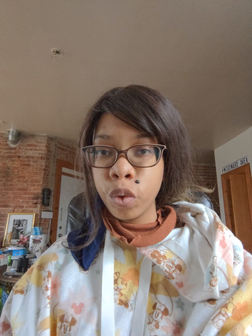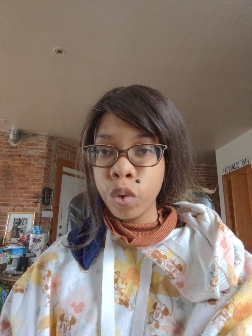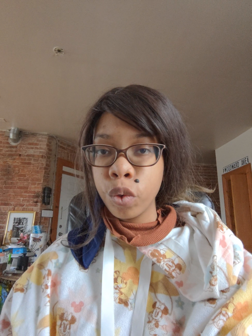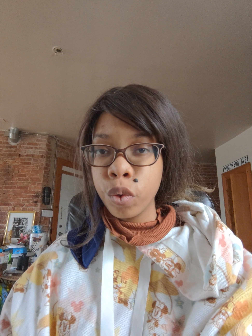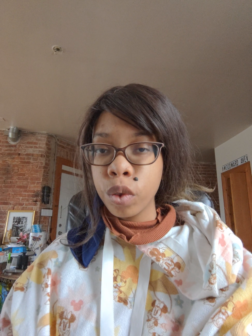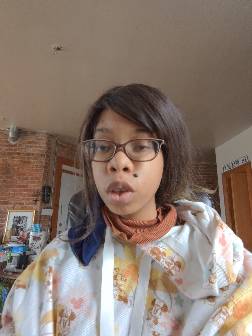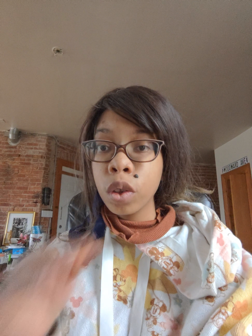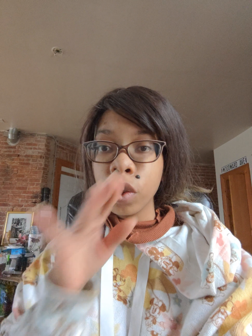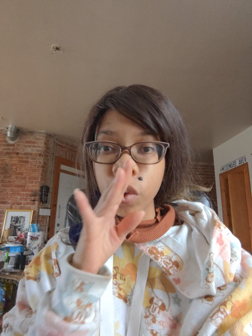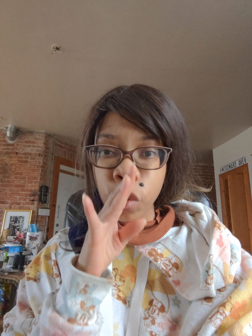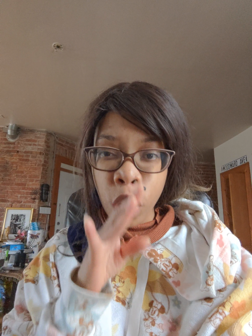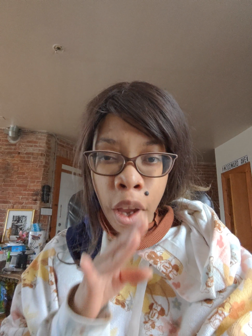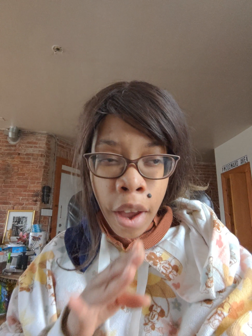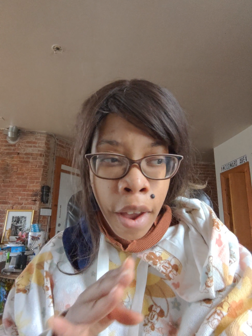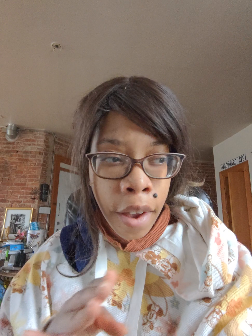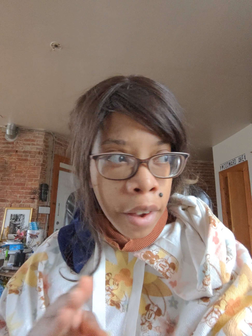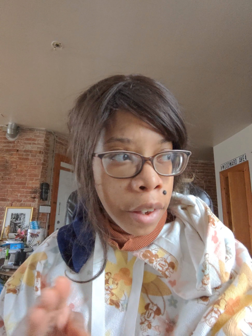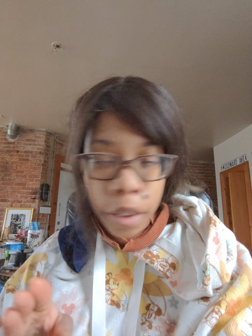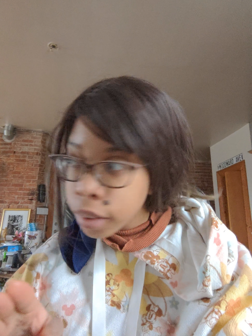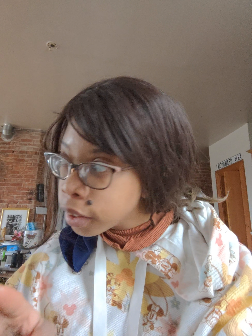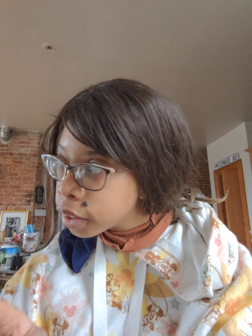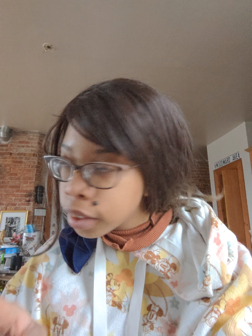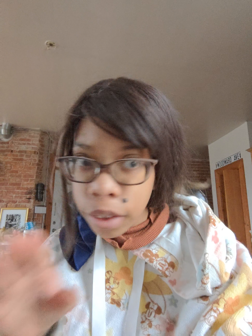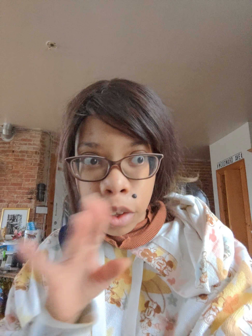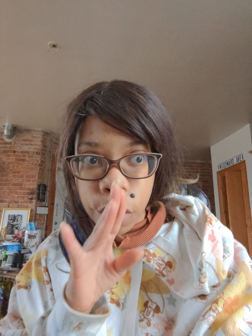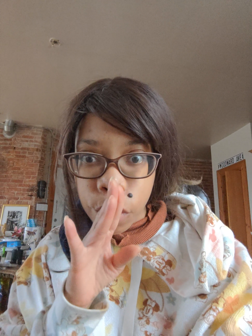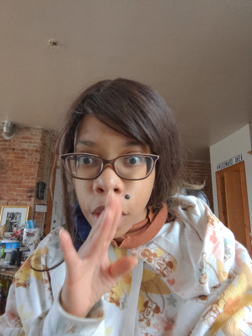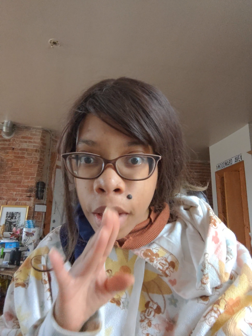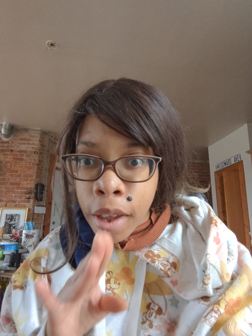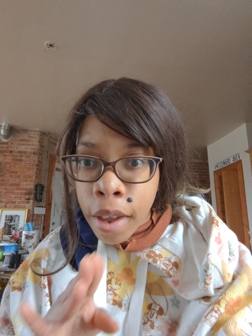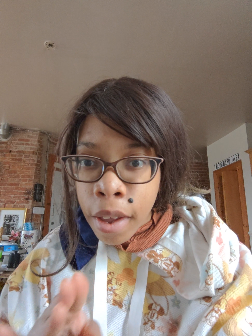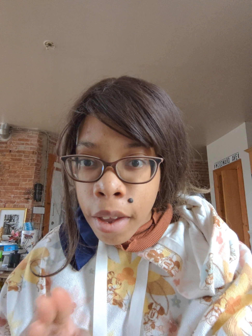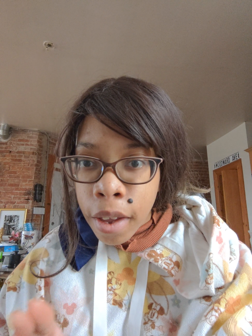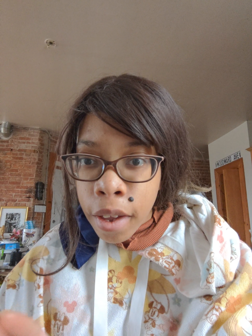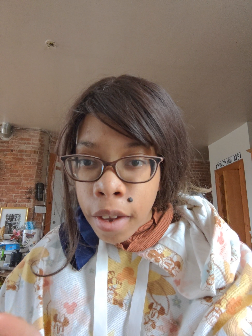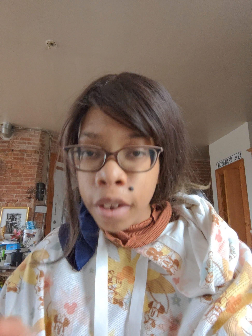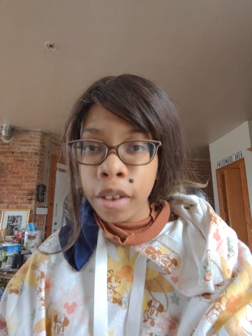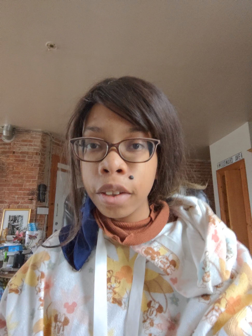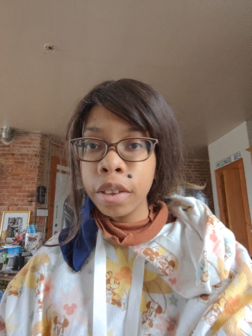quiet